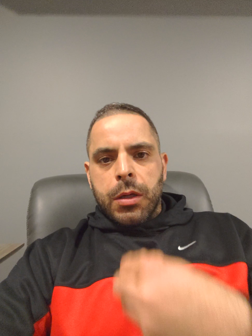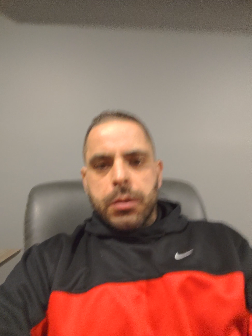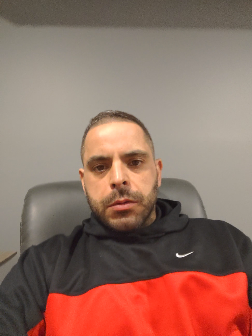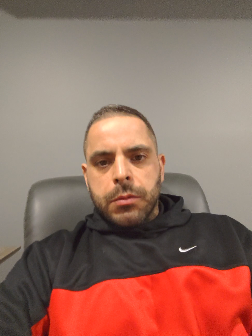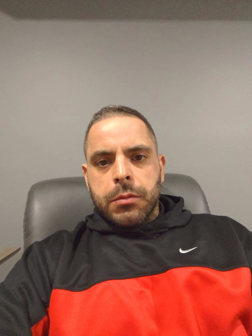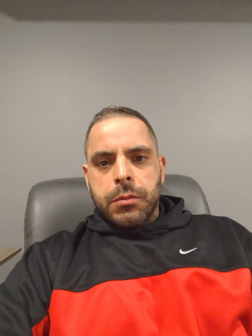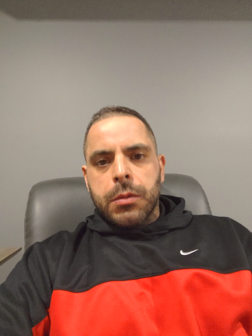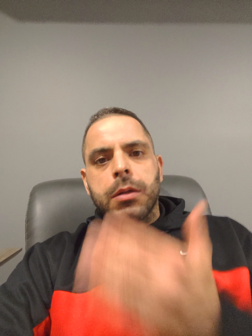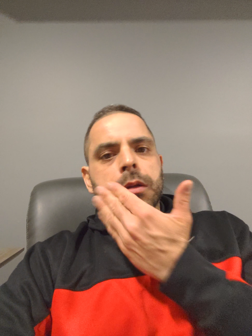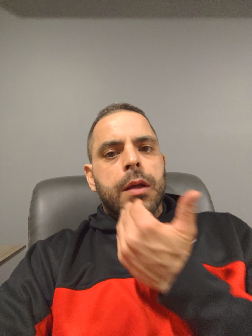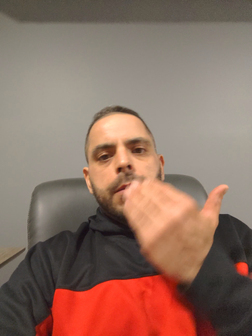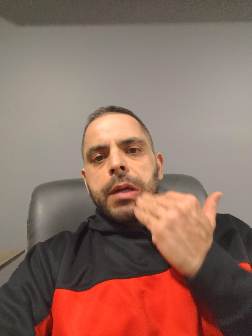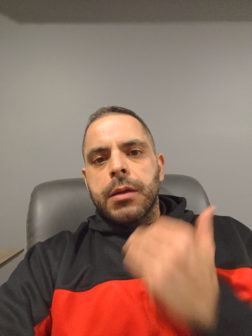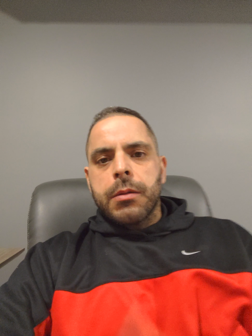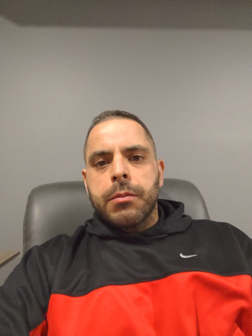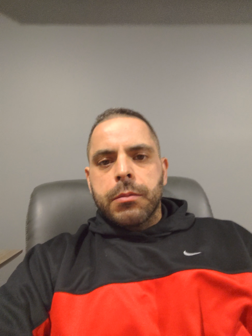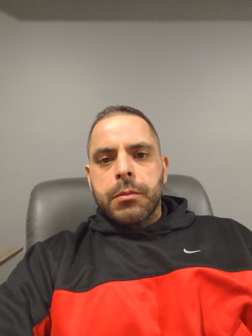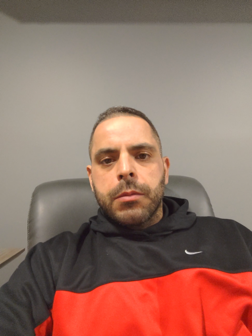napkin